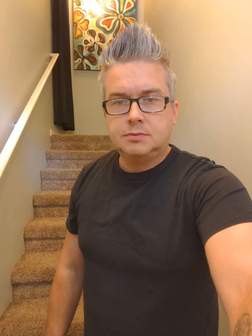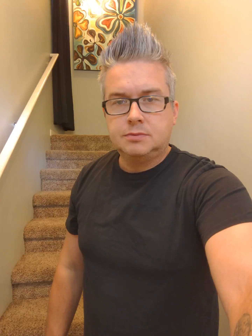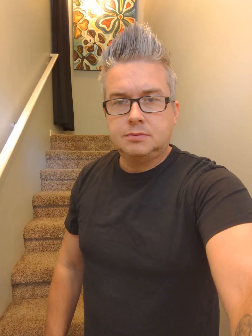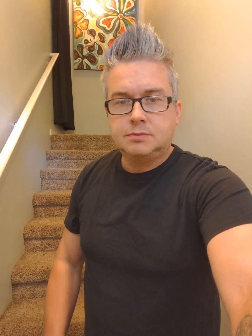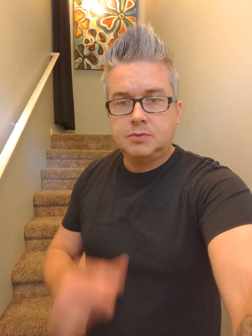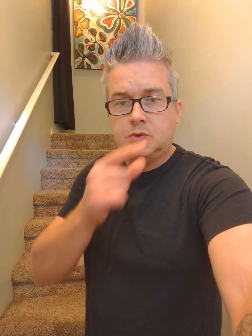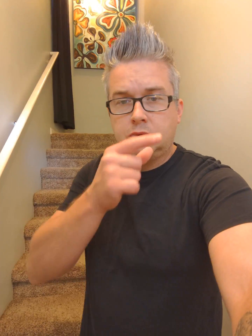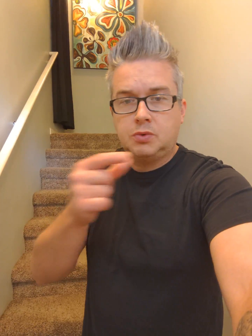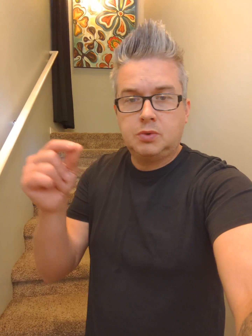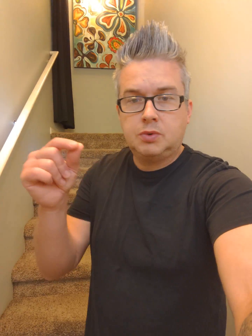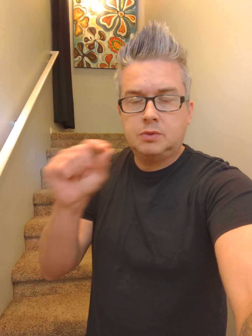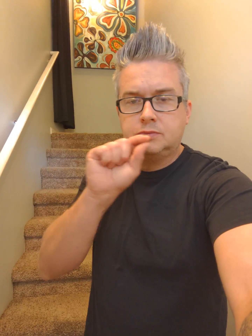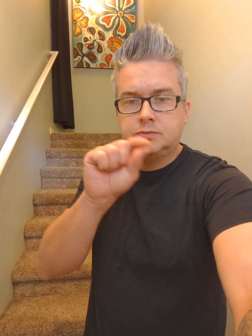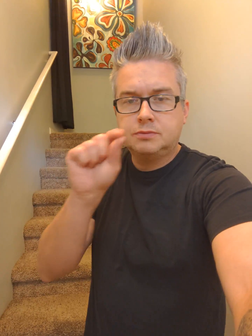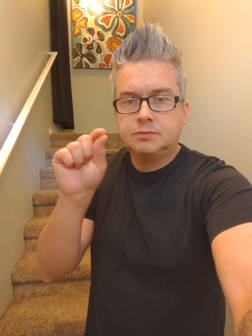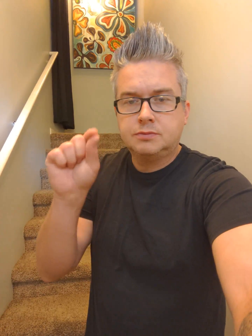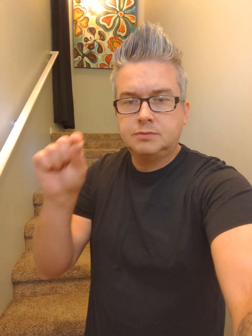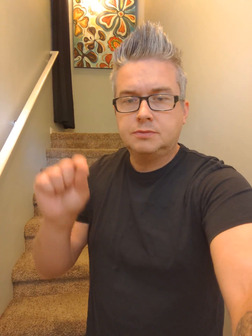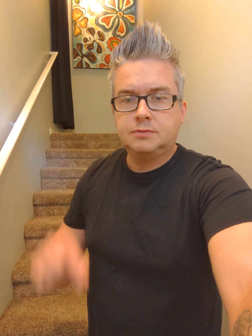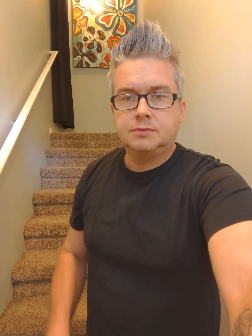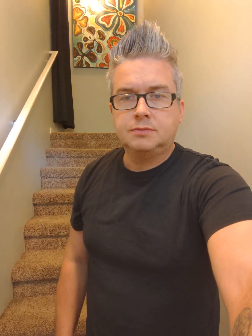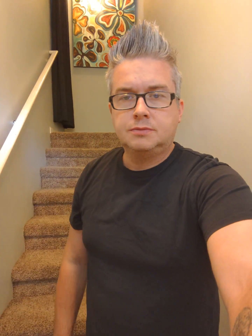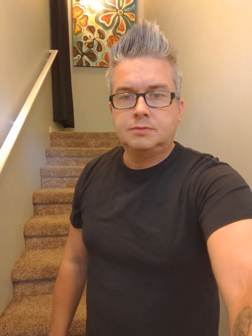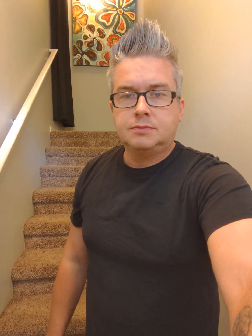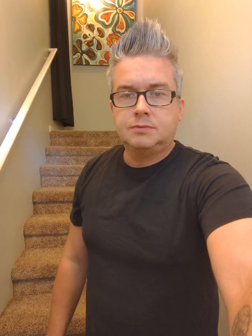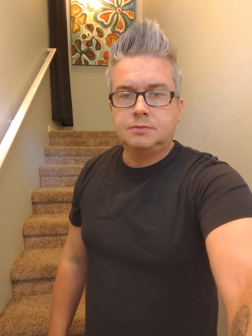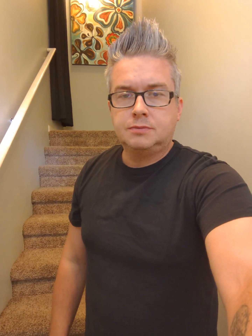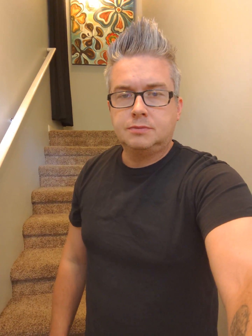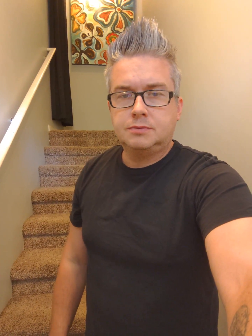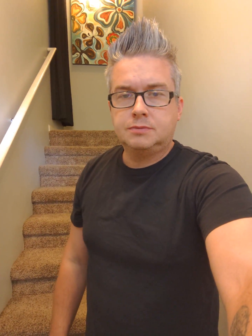peas